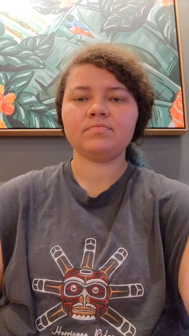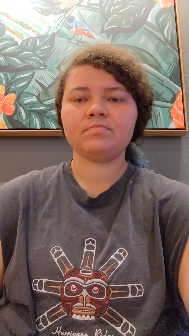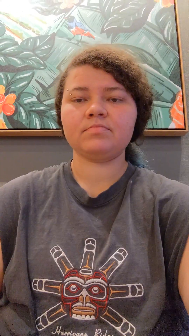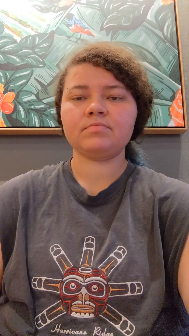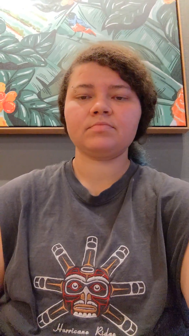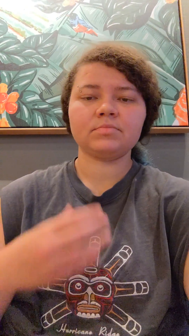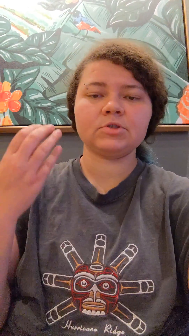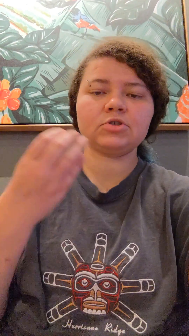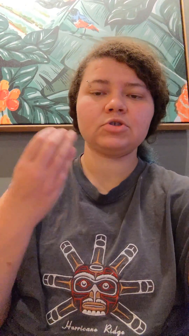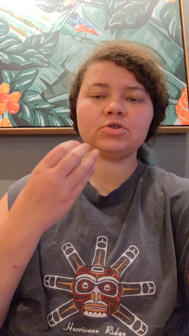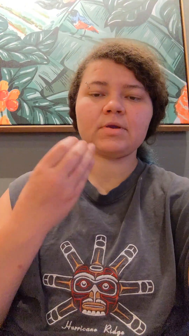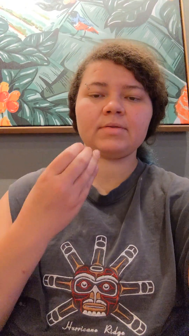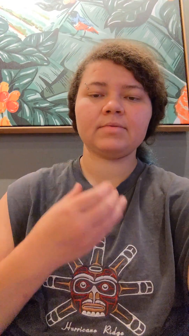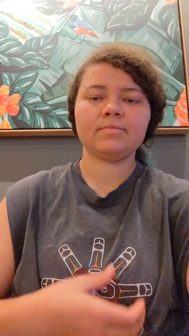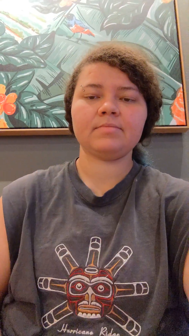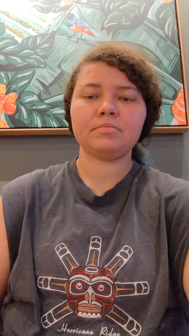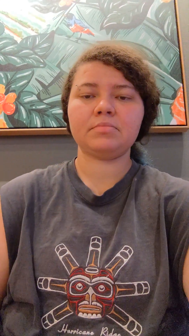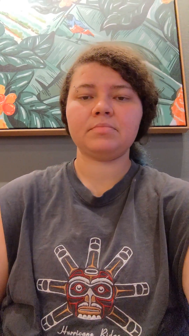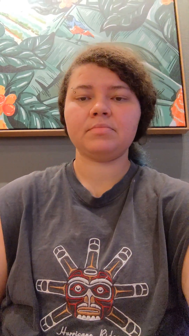shake